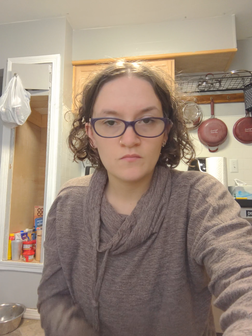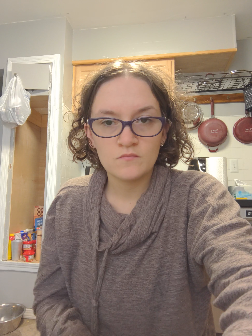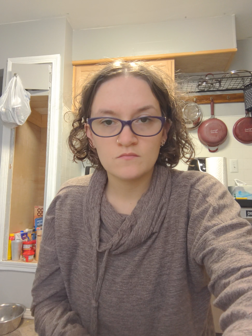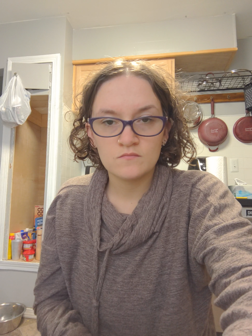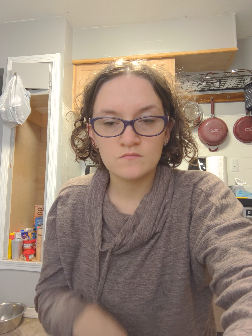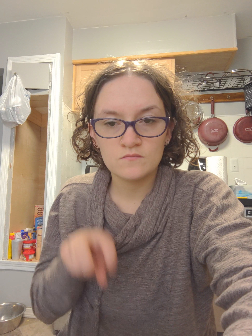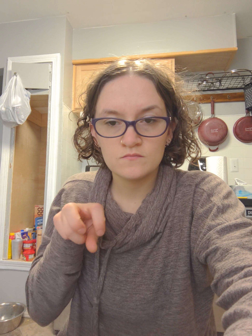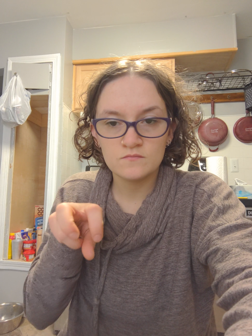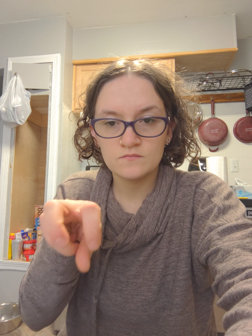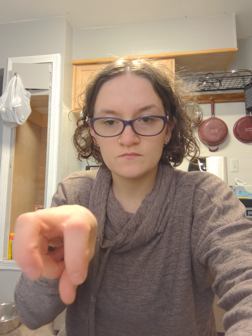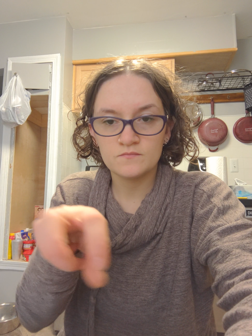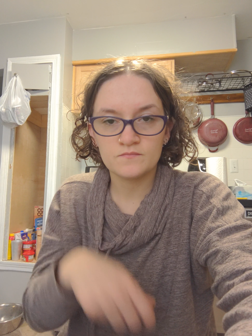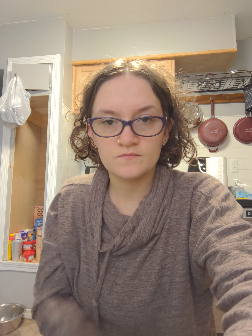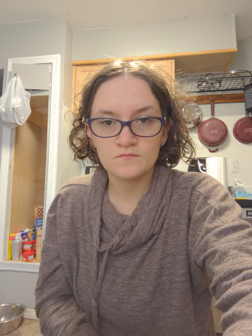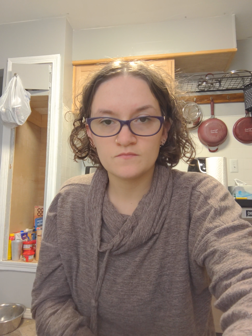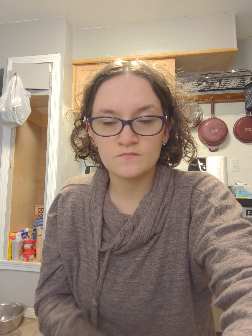ride